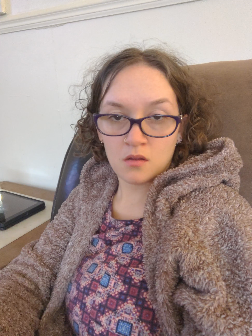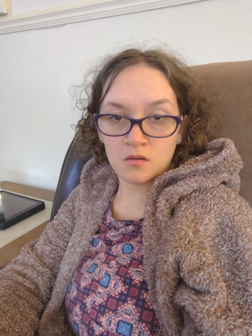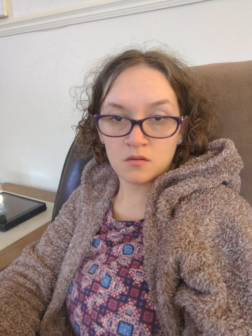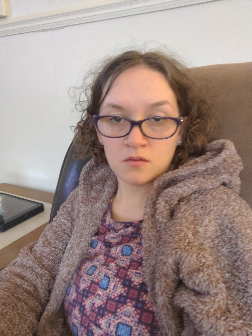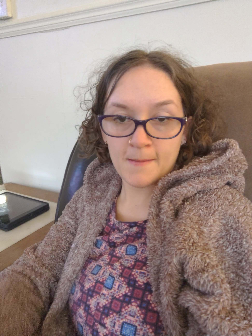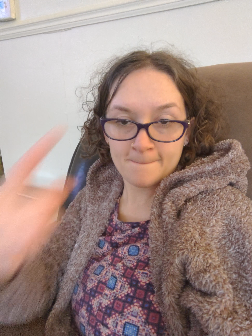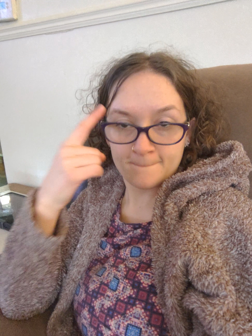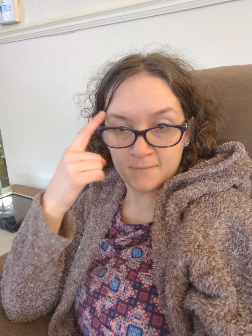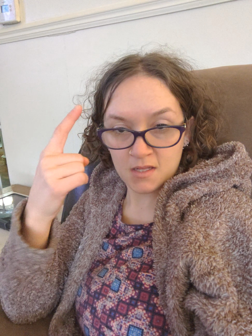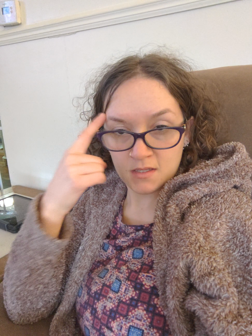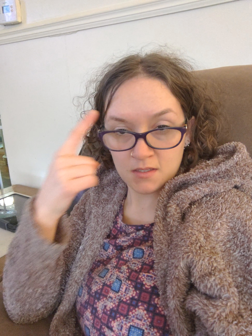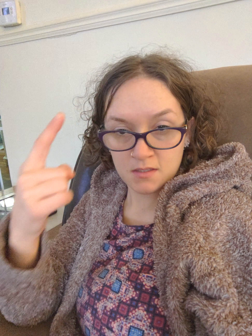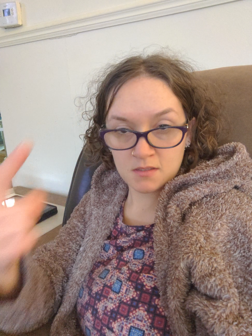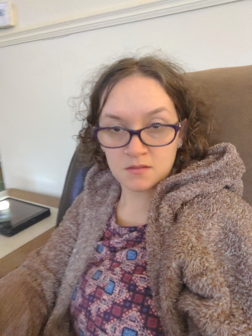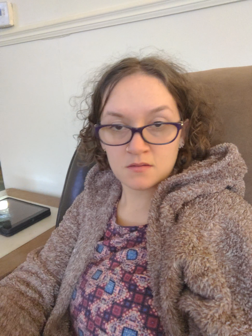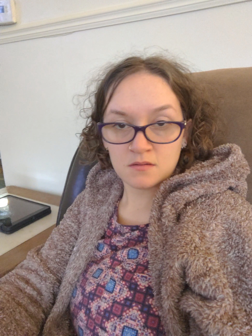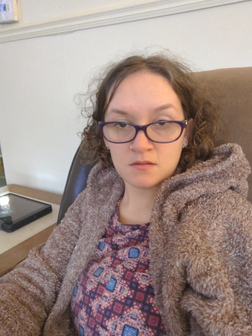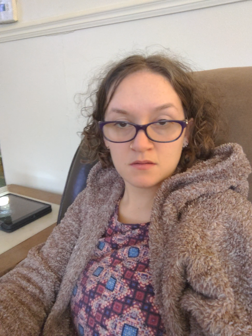penny